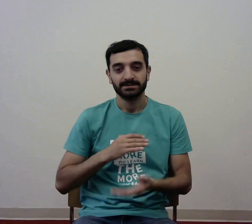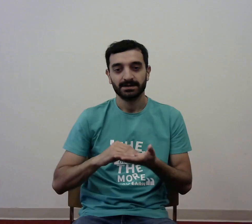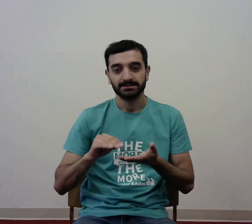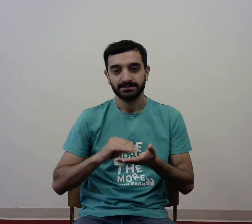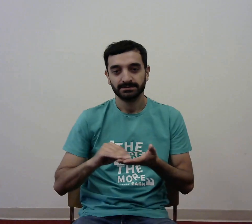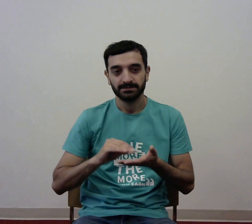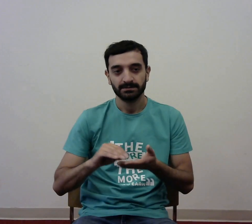yazı